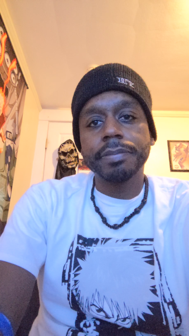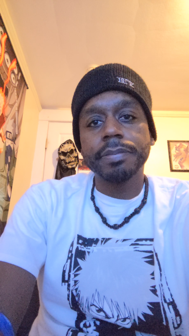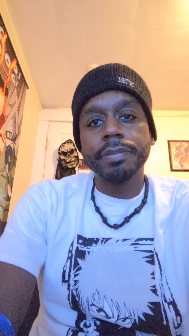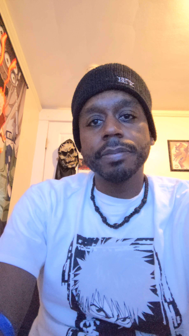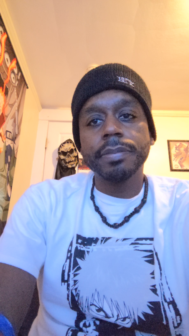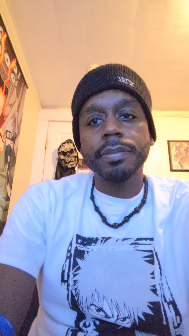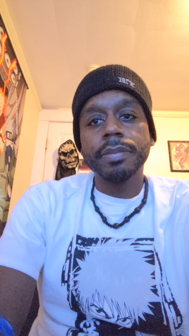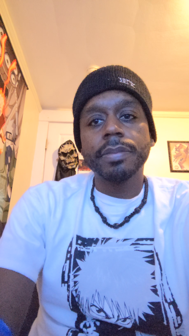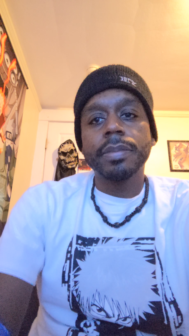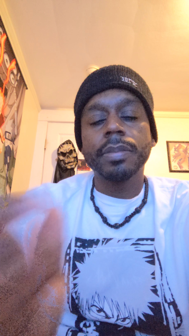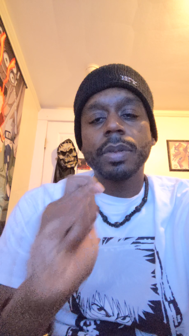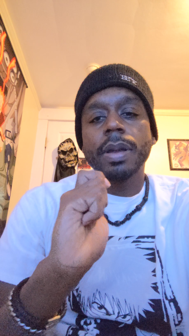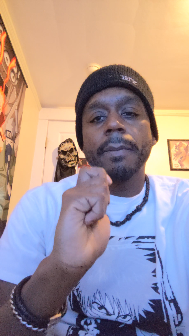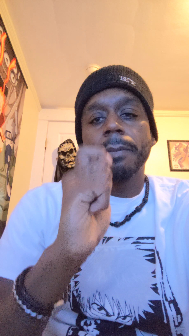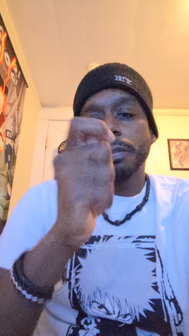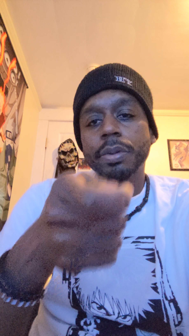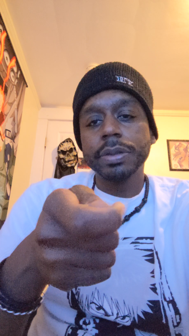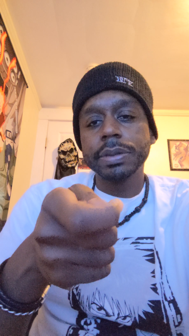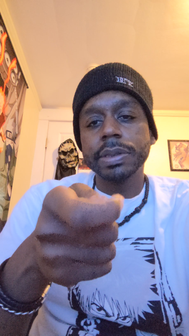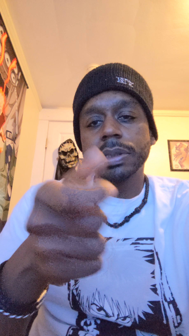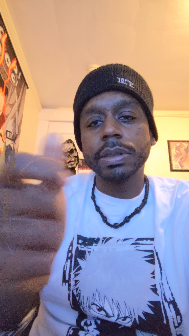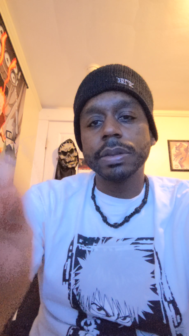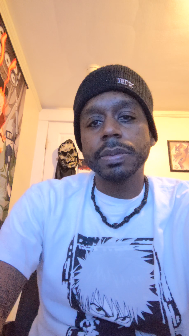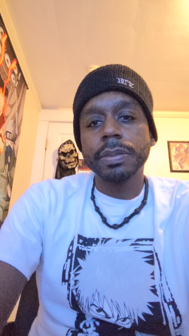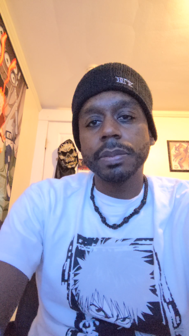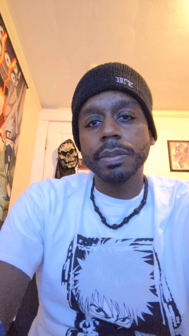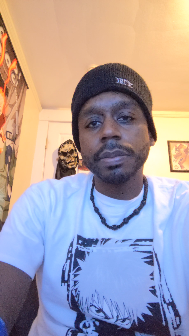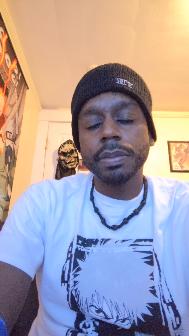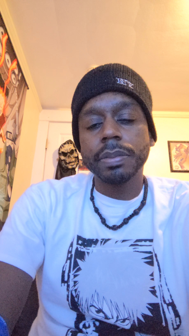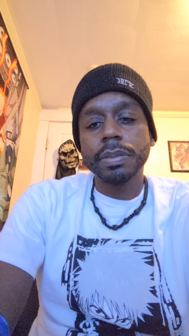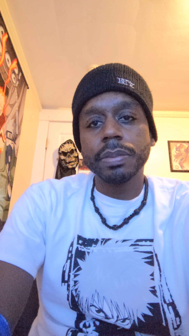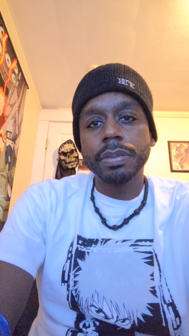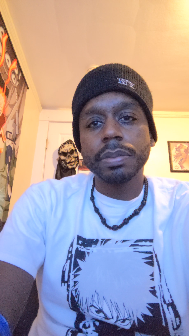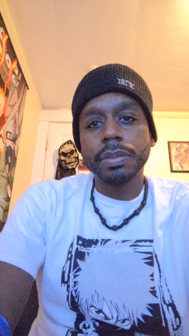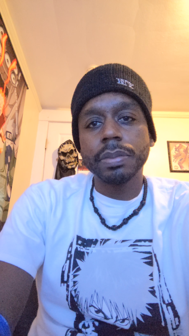present